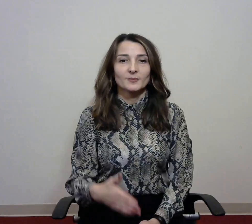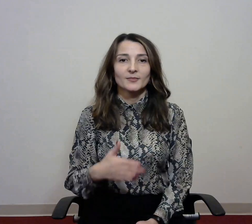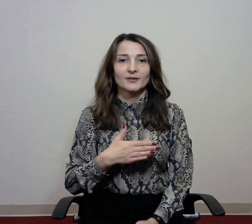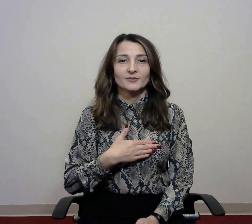mən